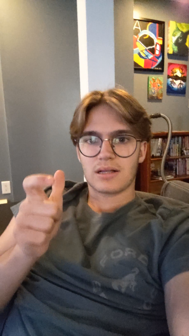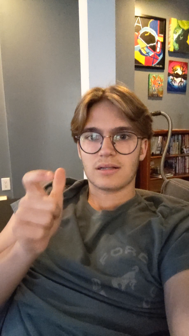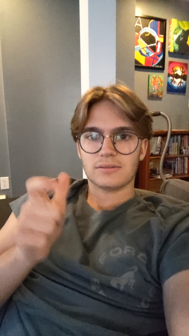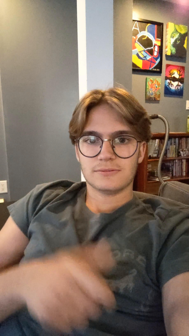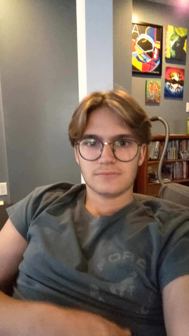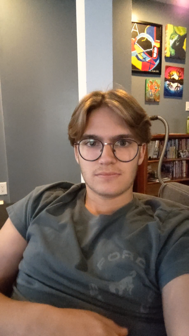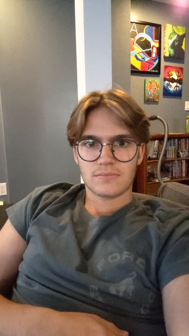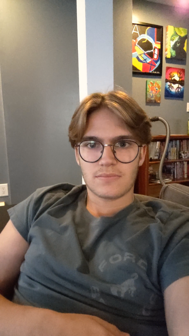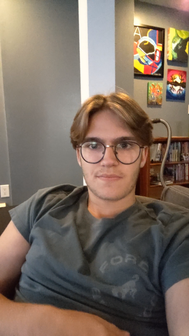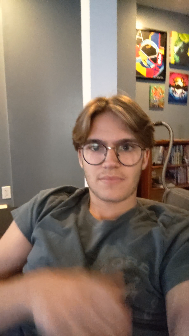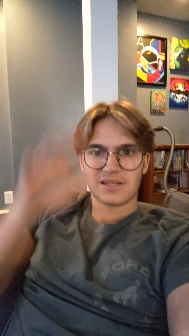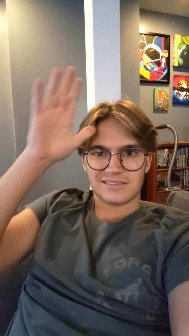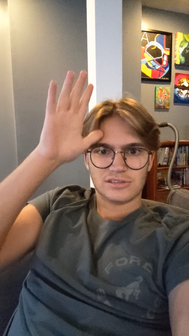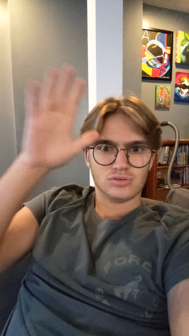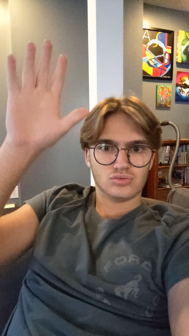deer